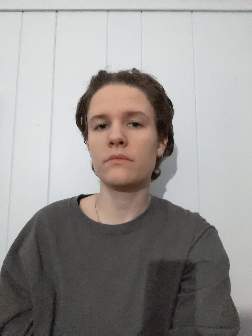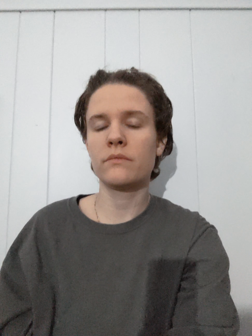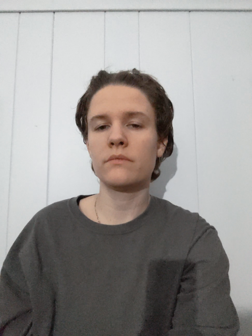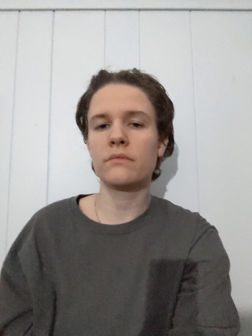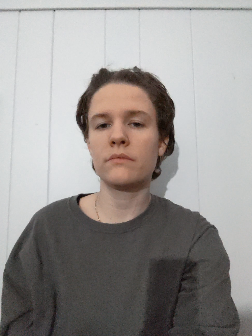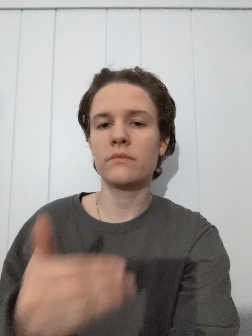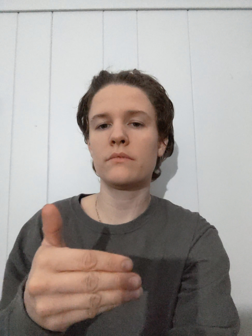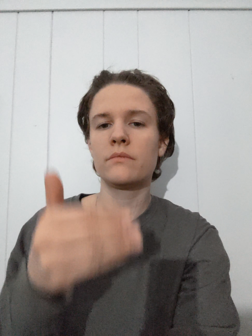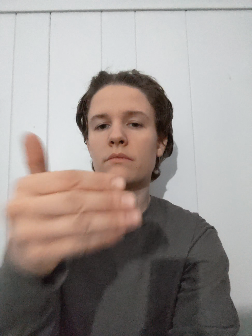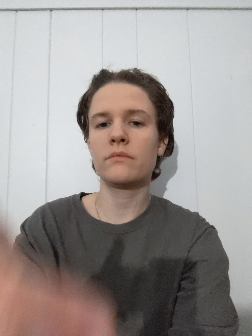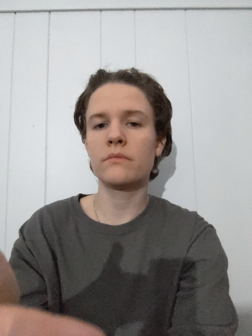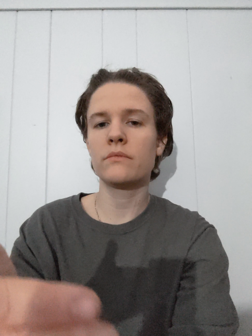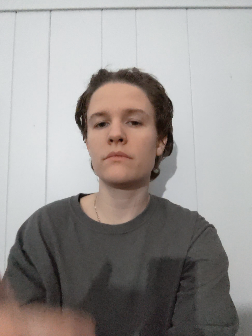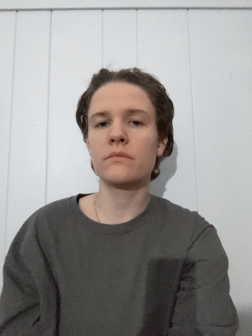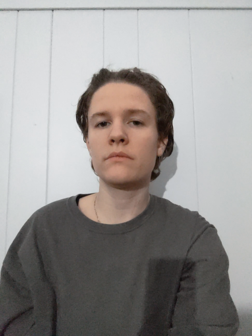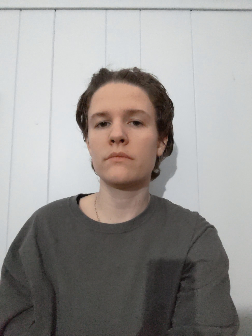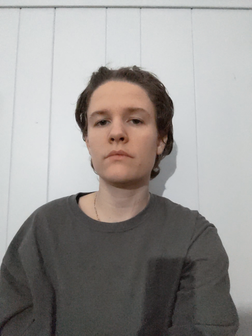after